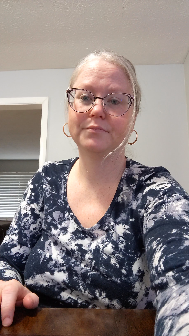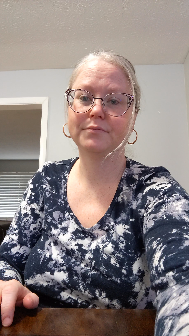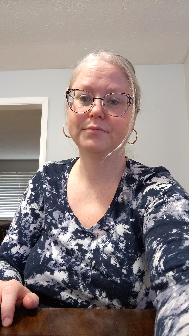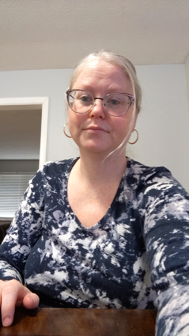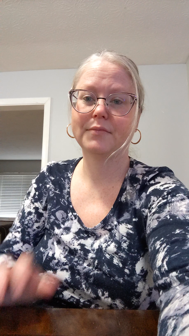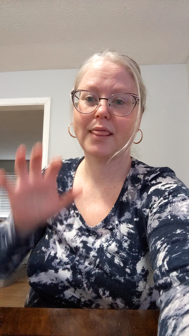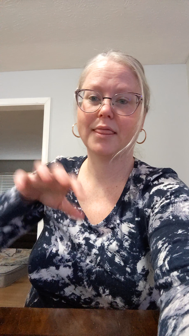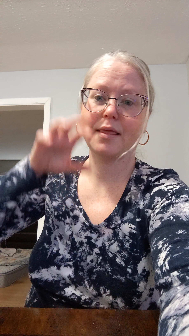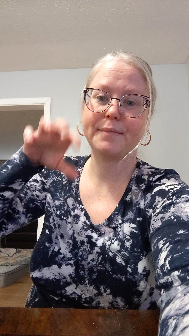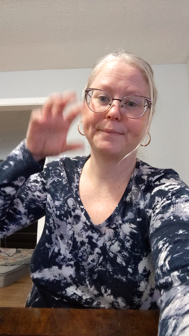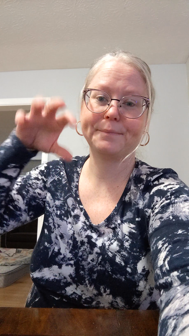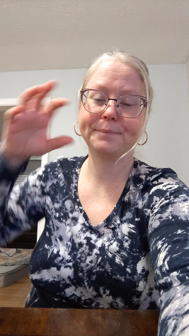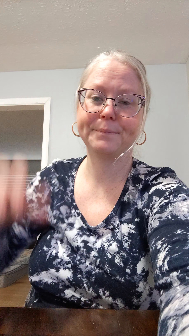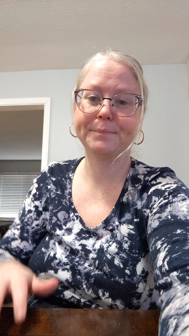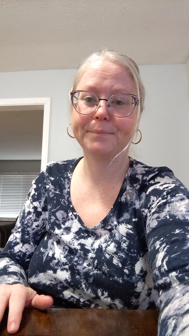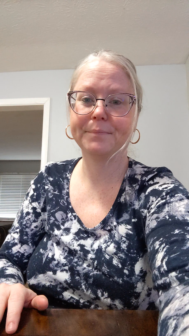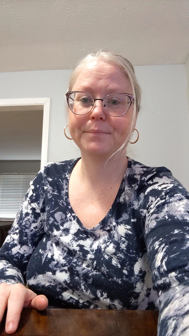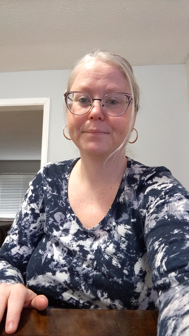climb